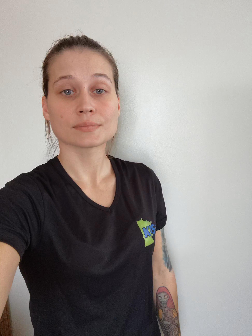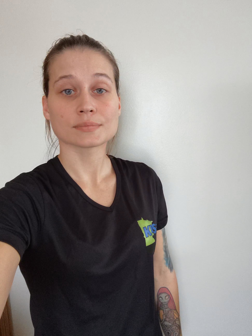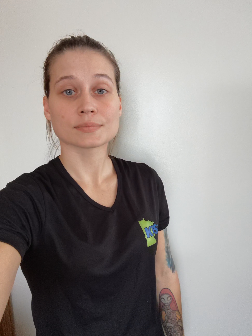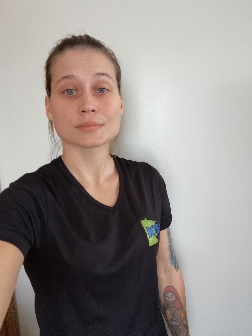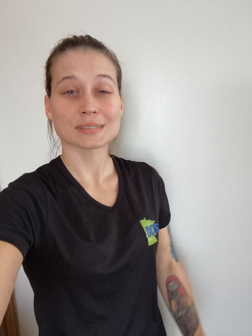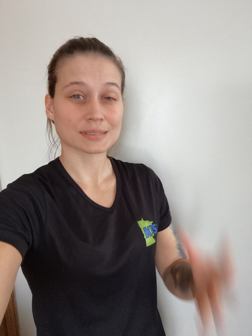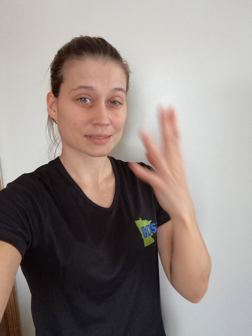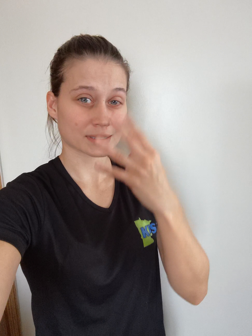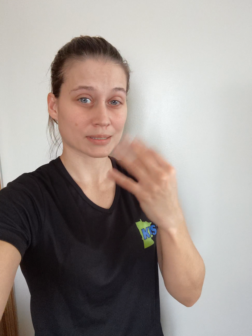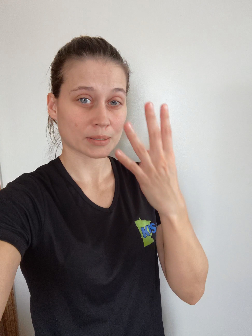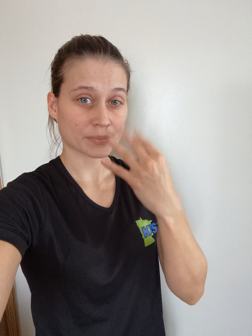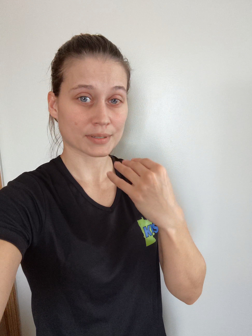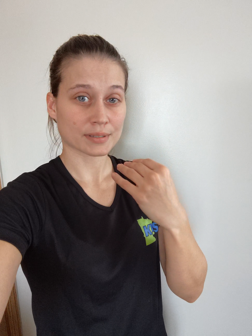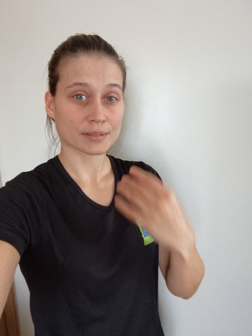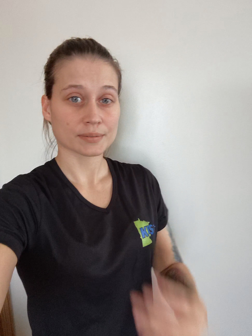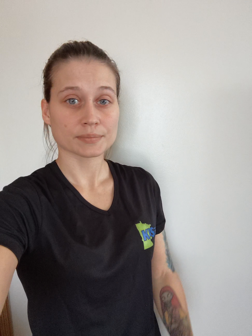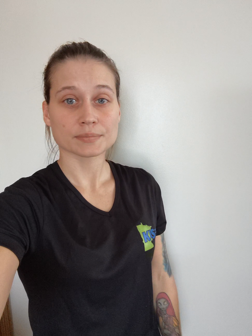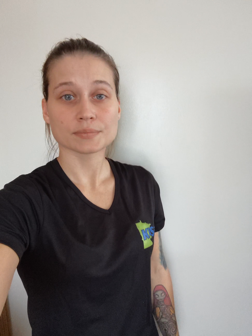sleepy